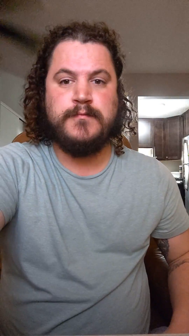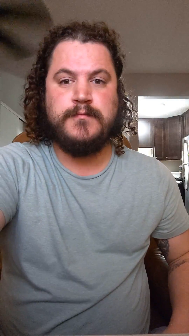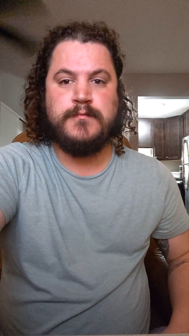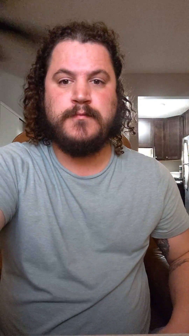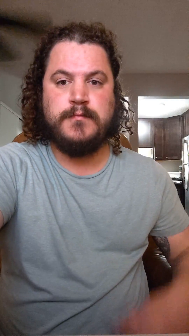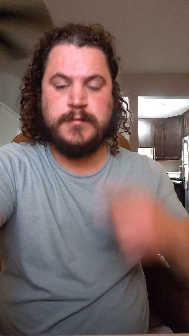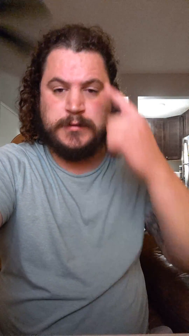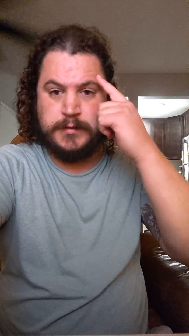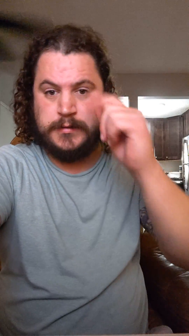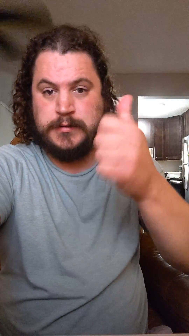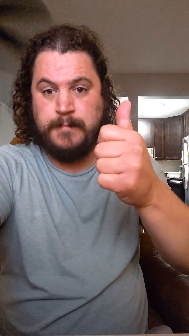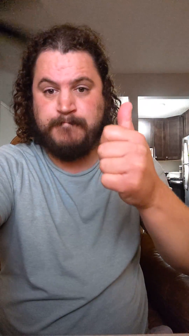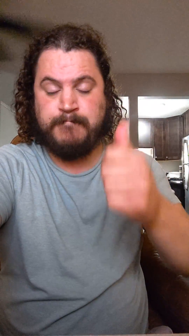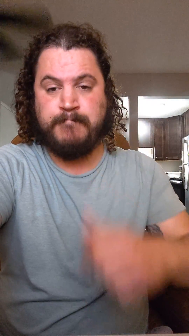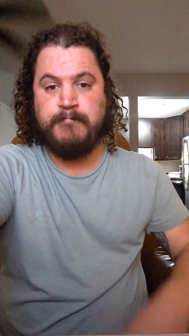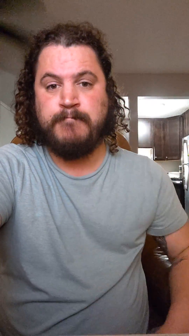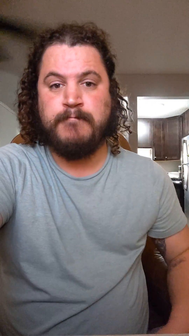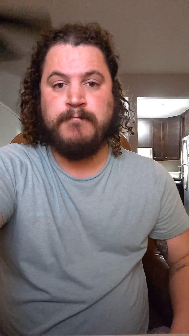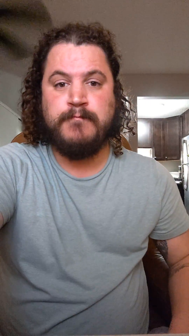dime